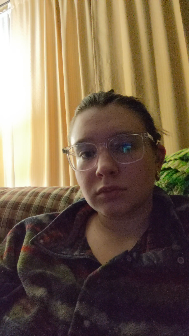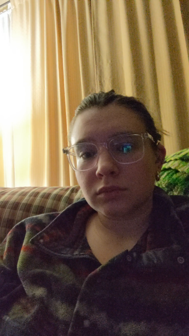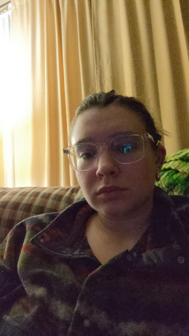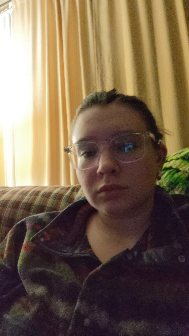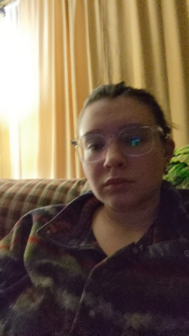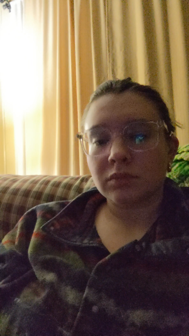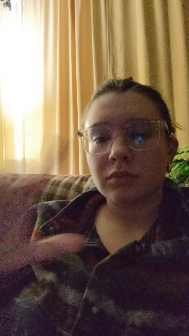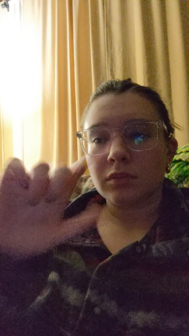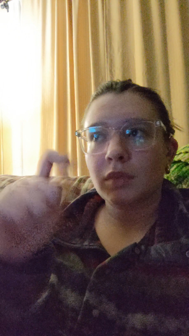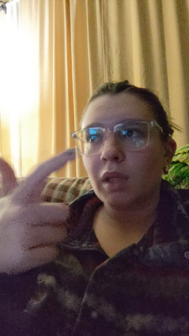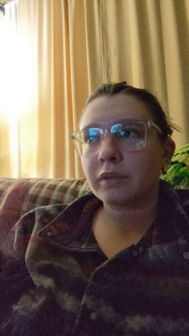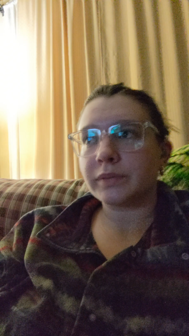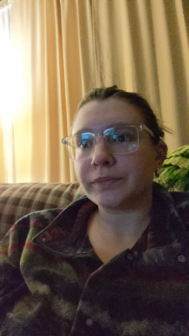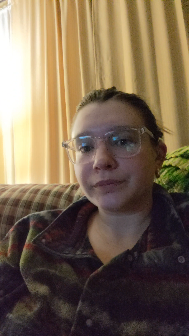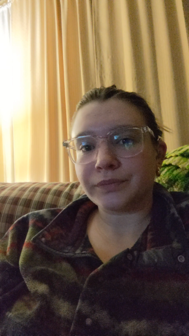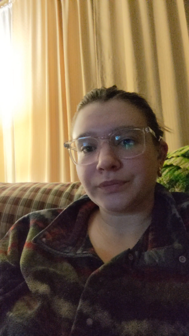leg